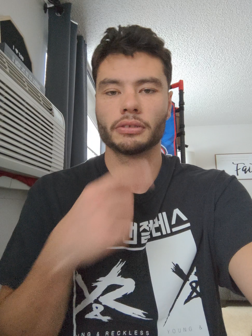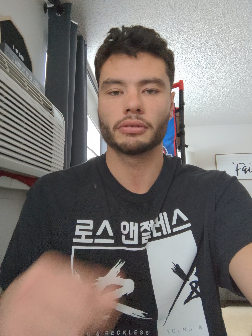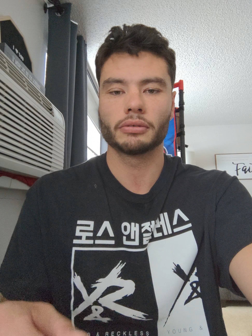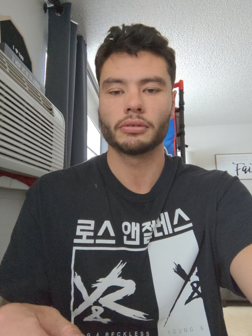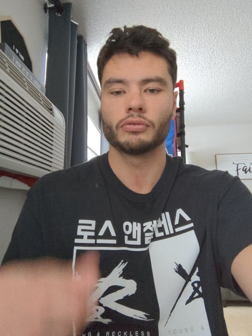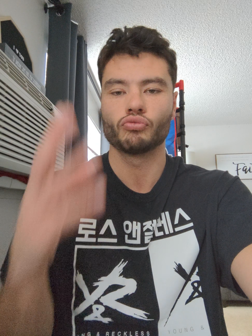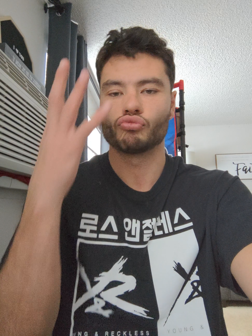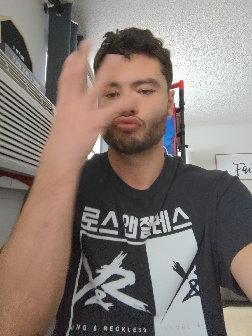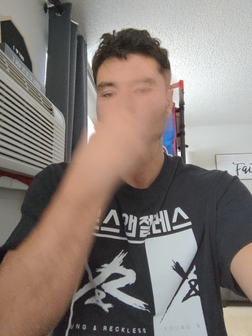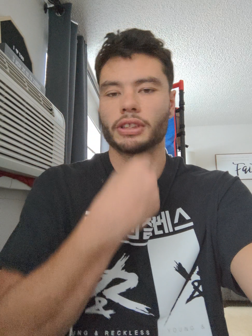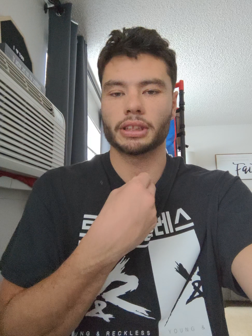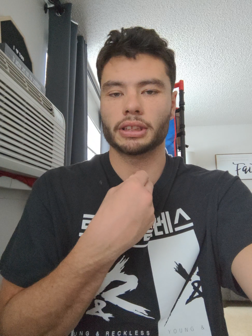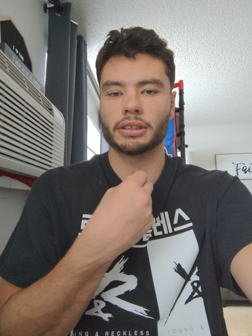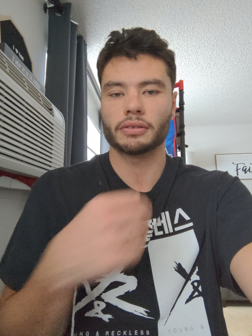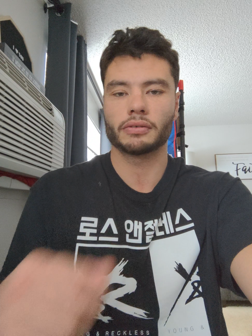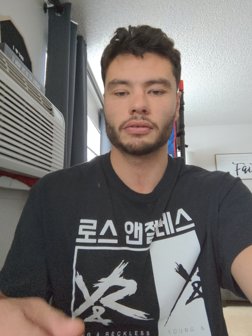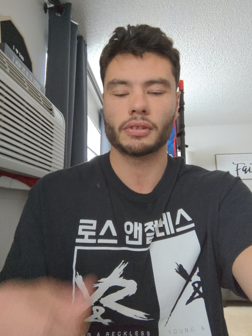pretty